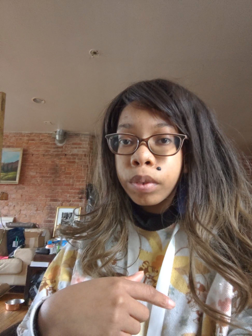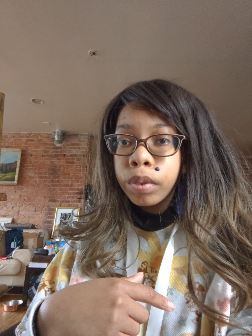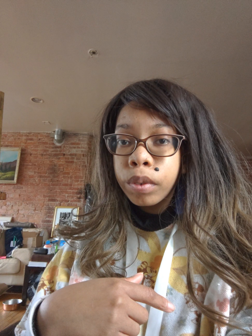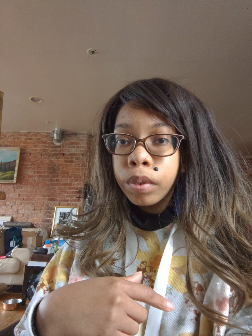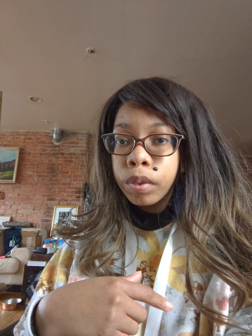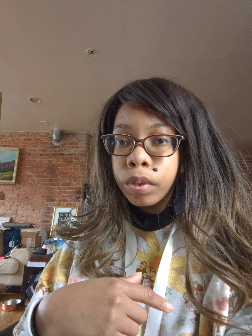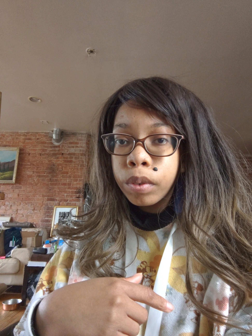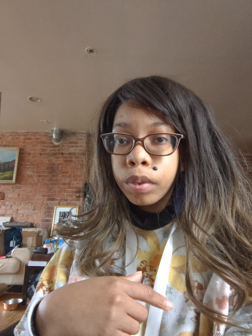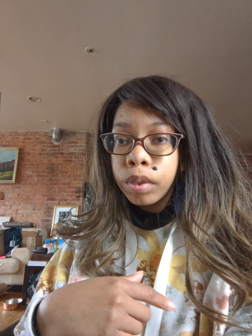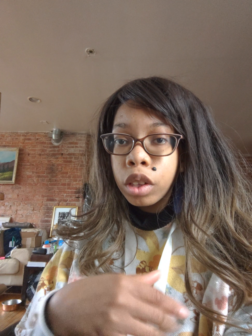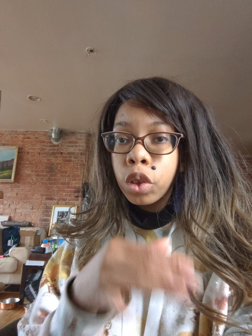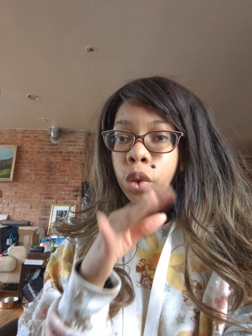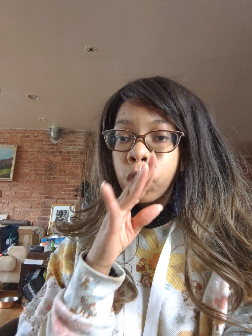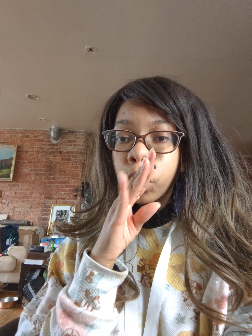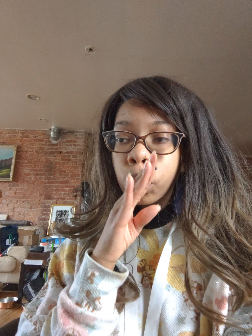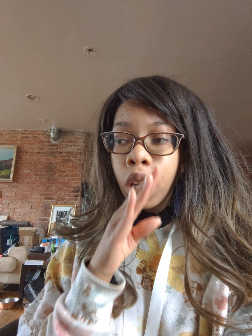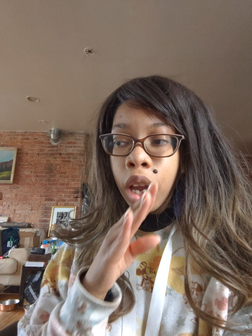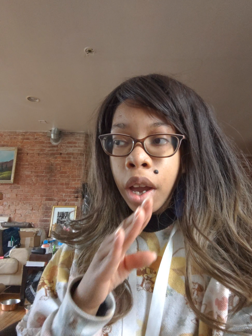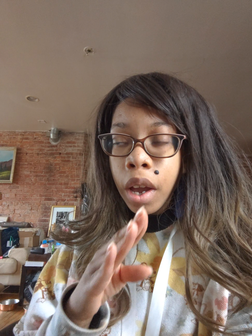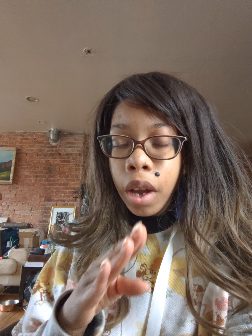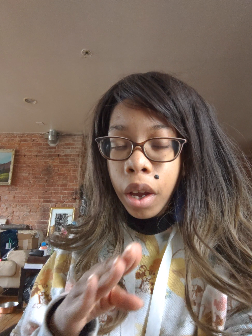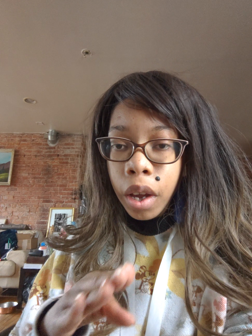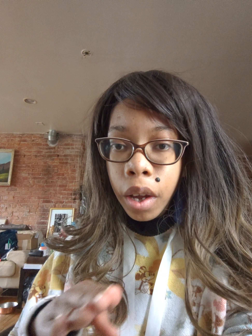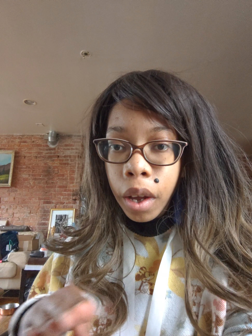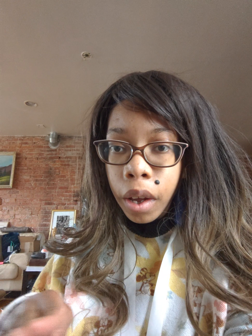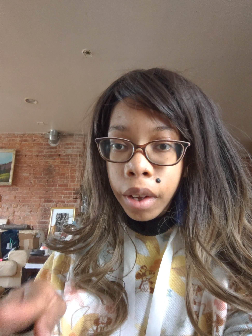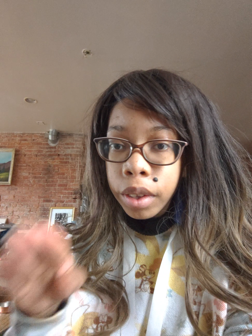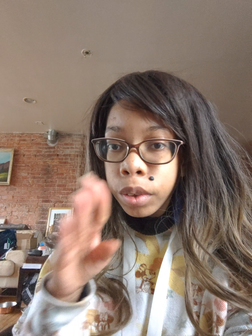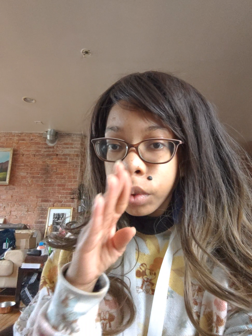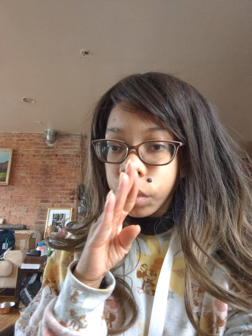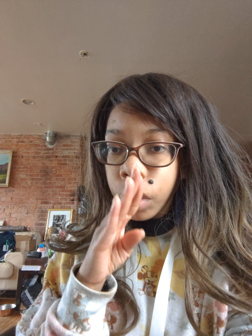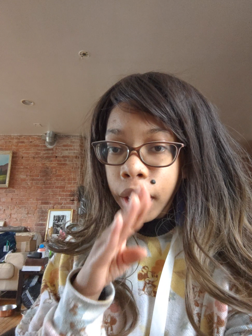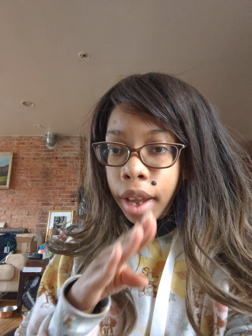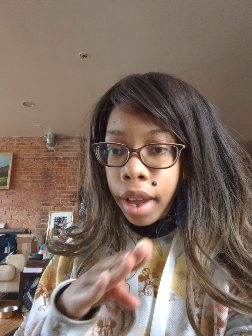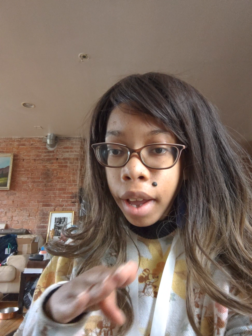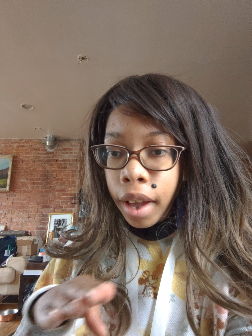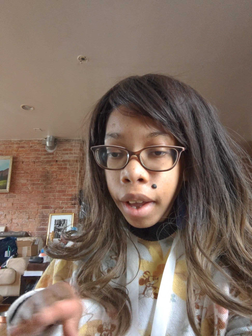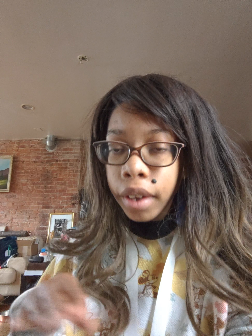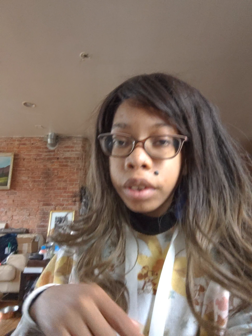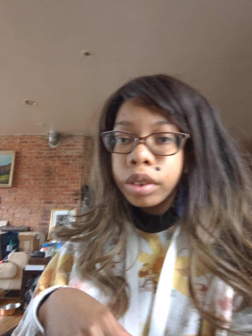quiet